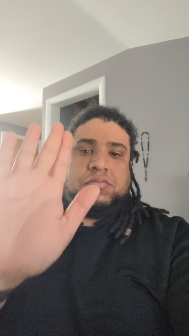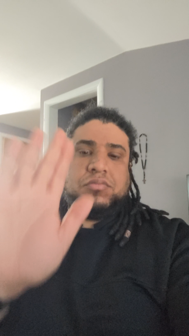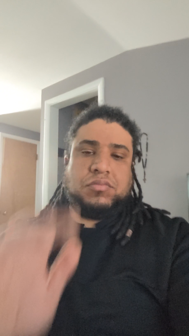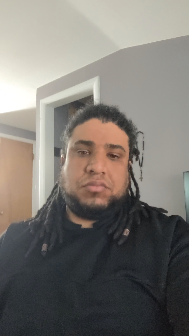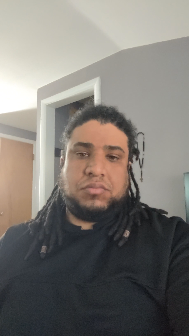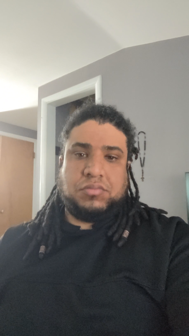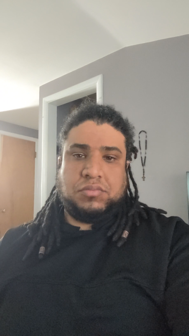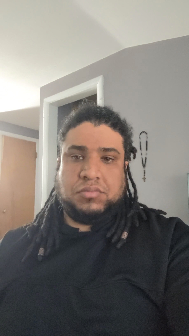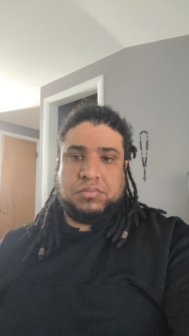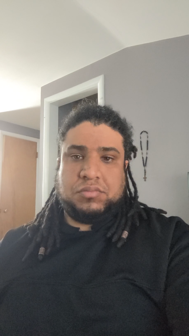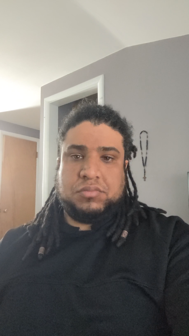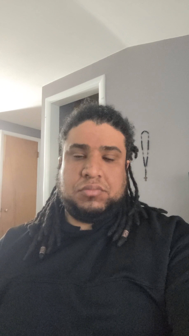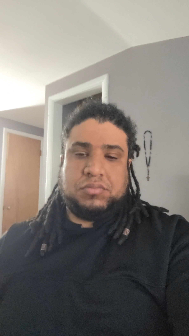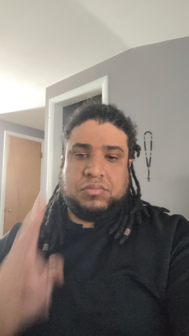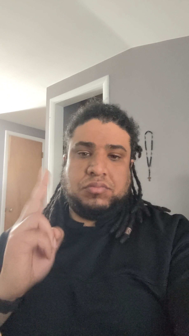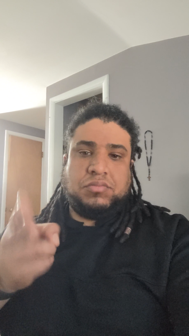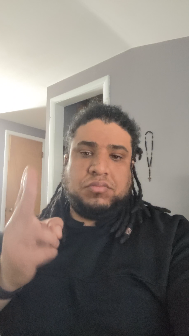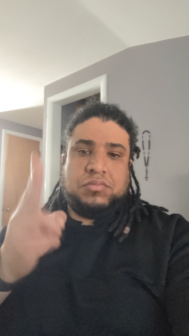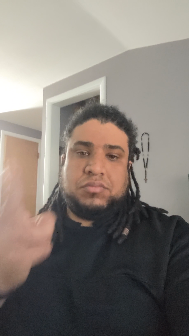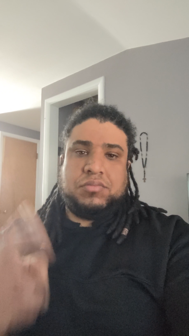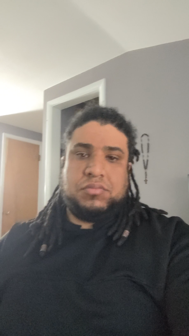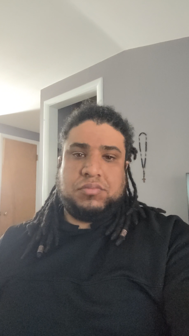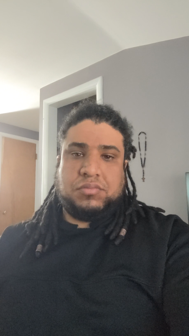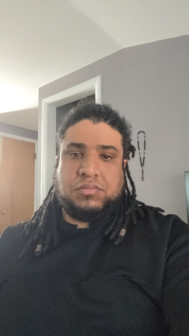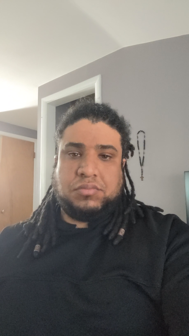hurry